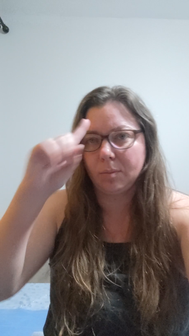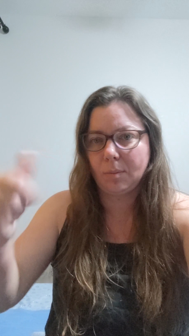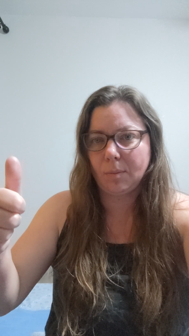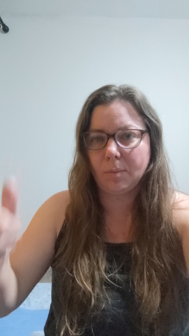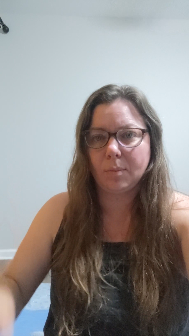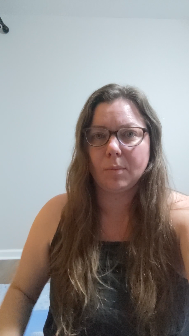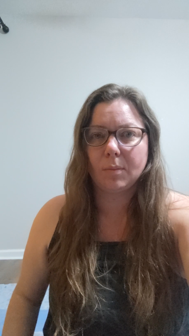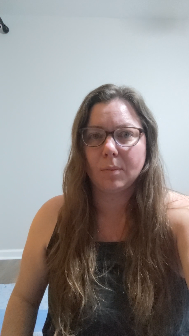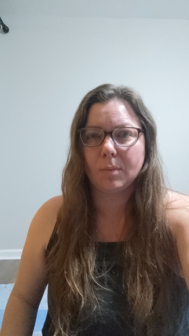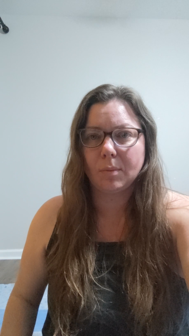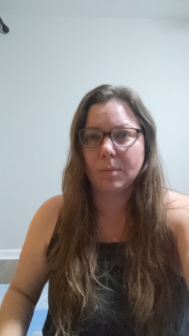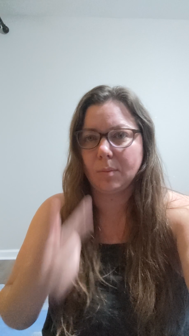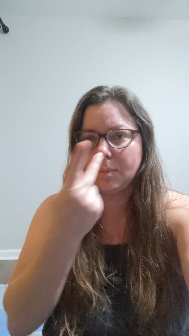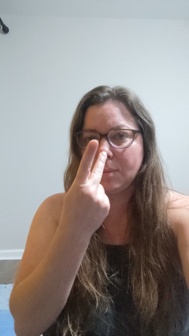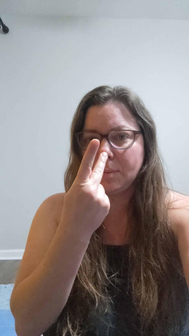penis